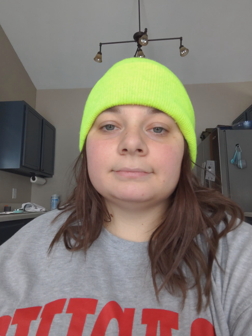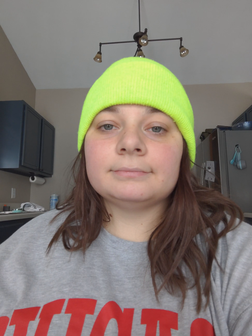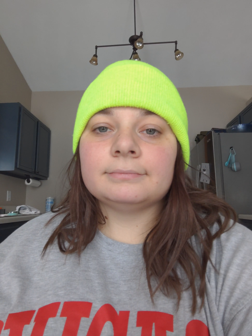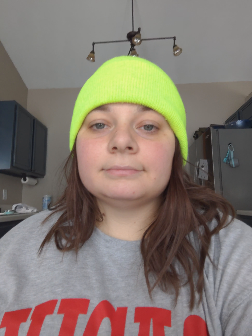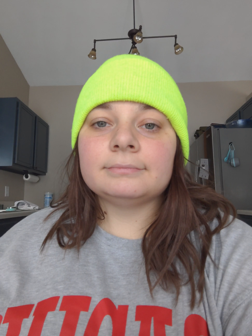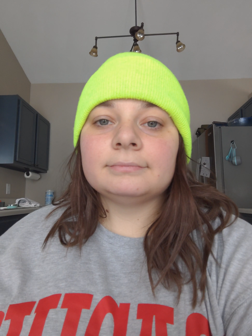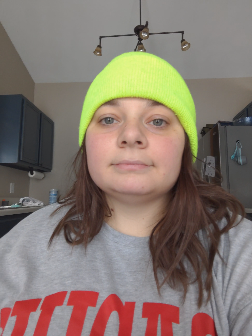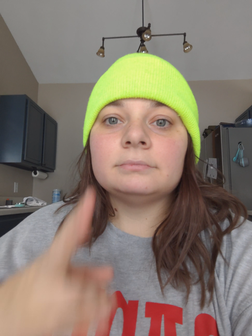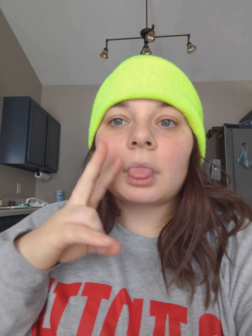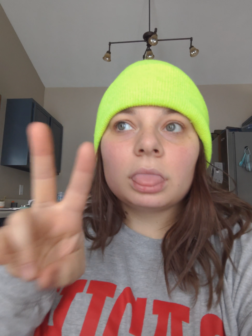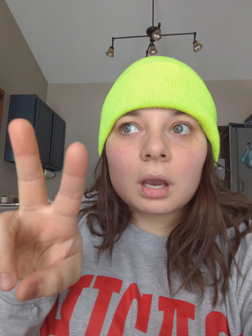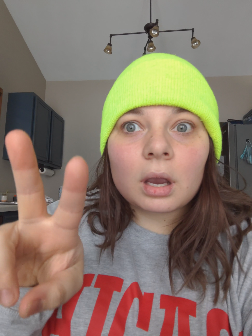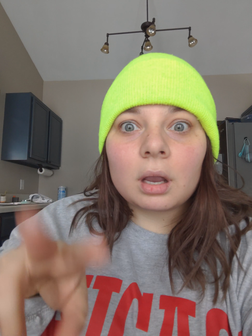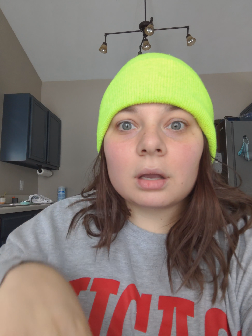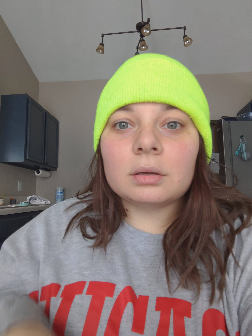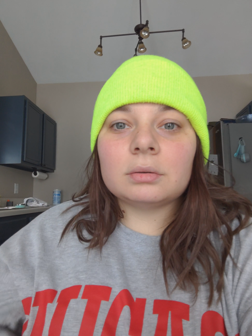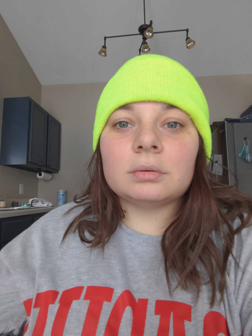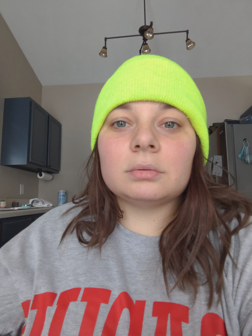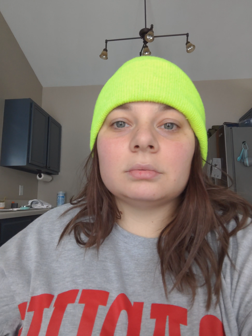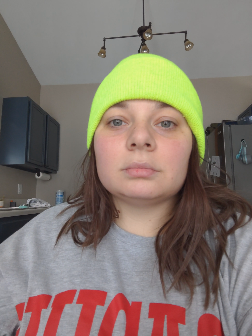look